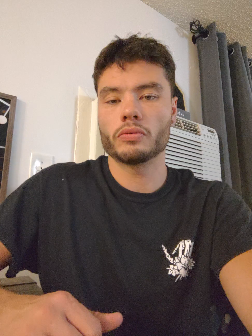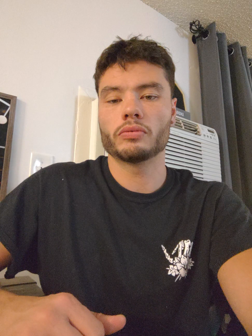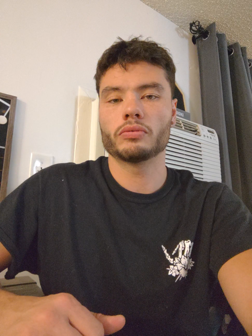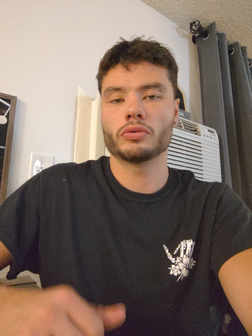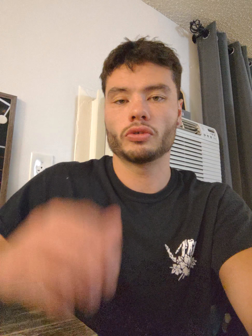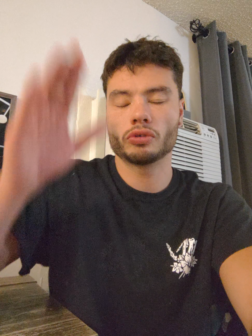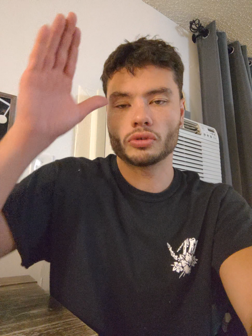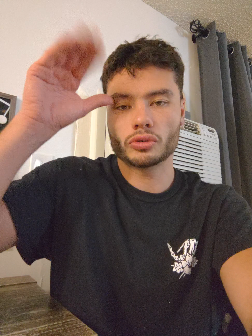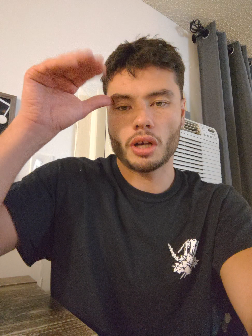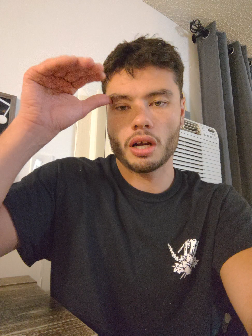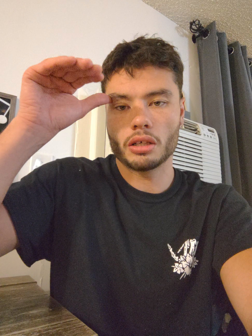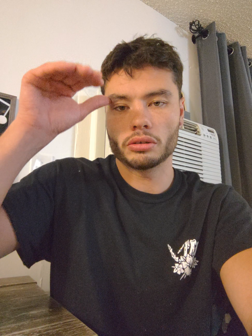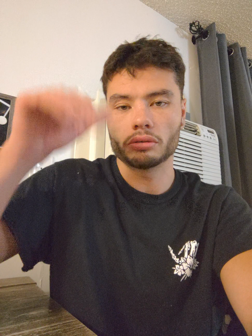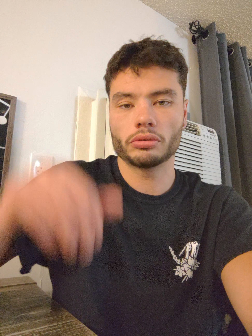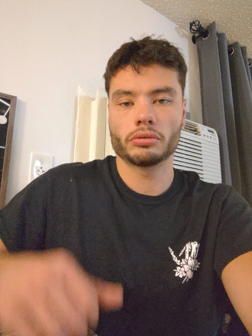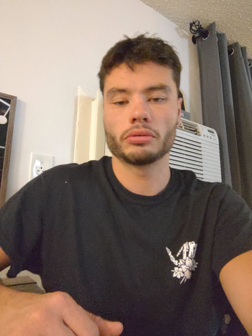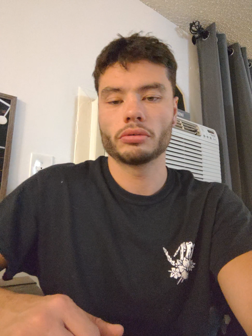donkey